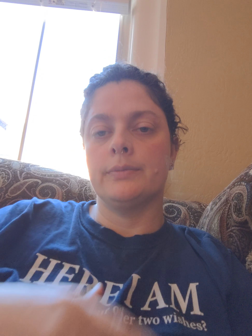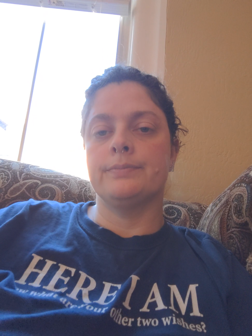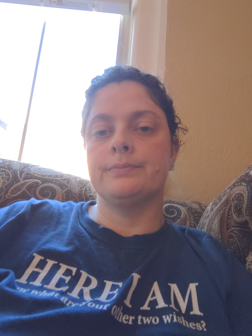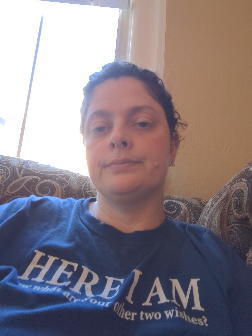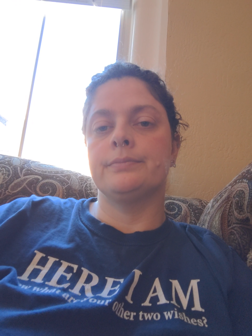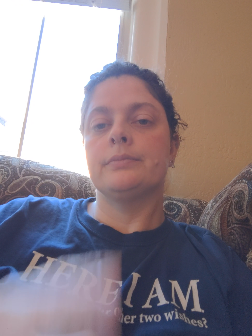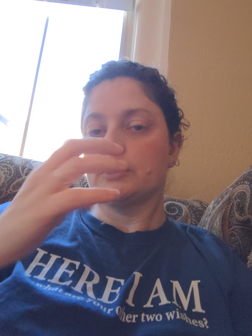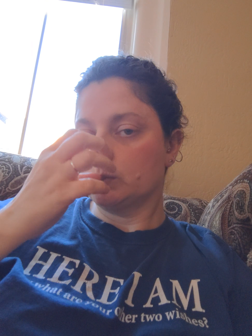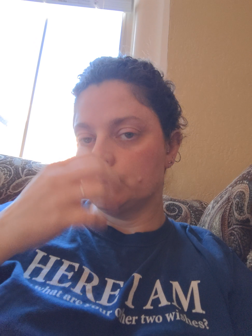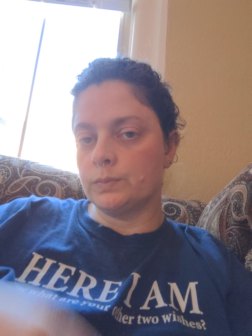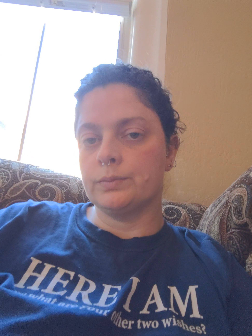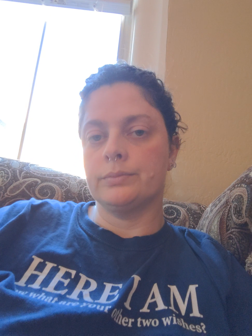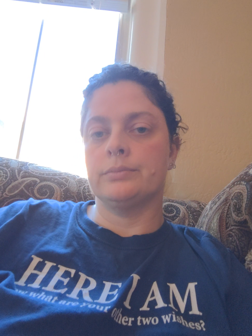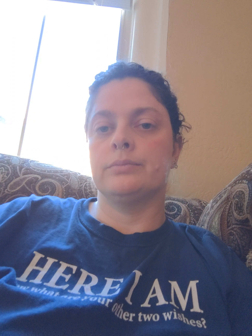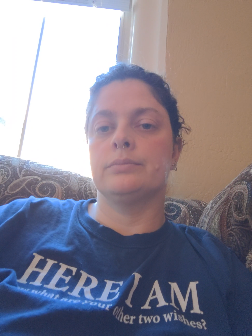clown